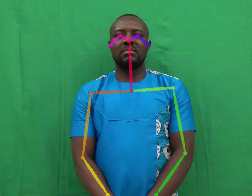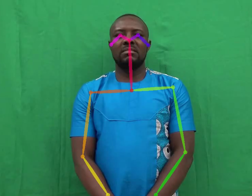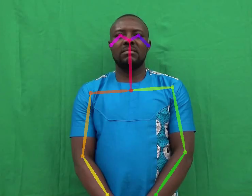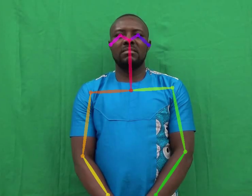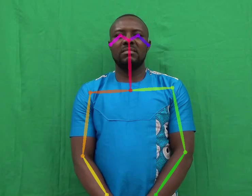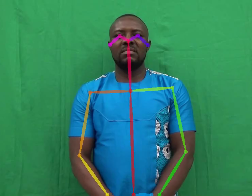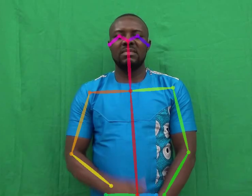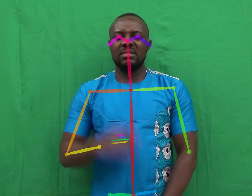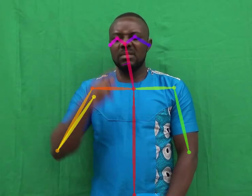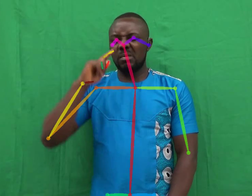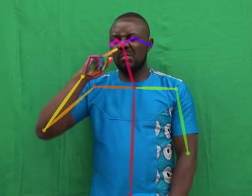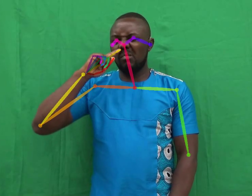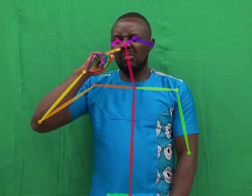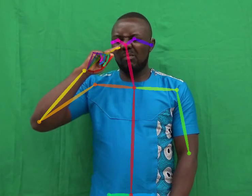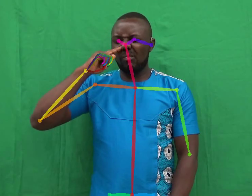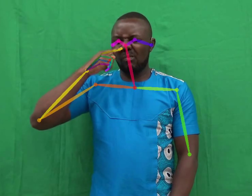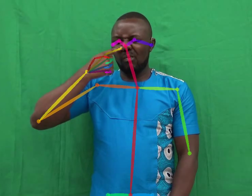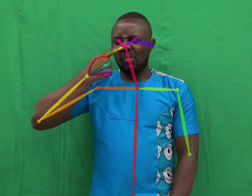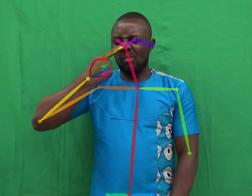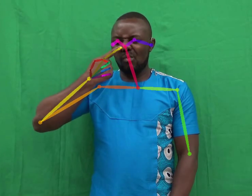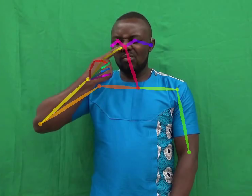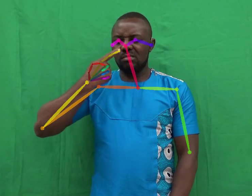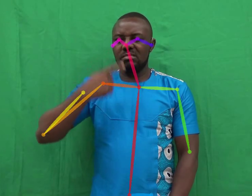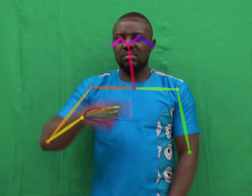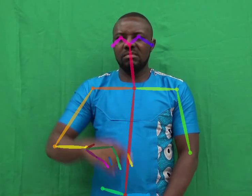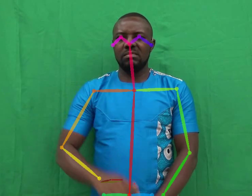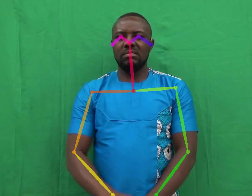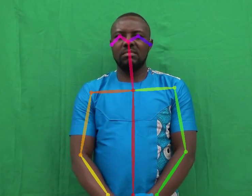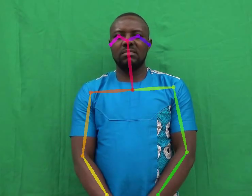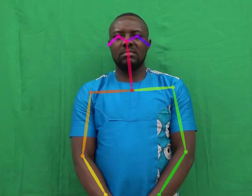bore